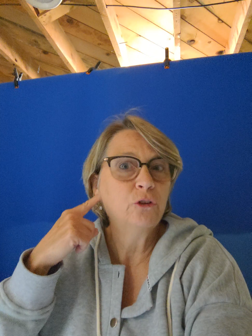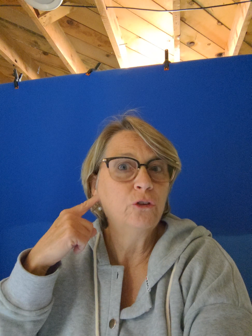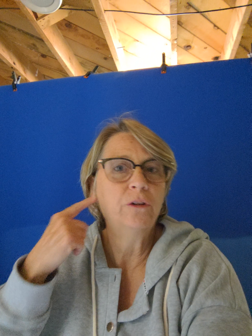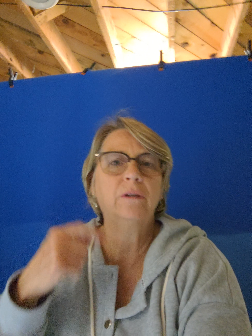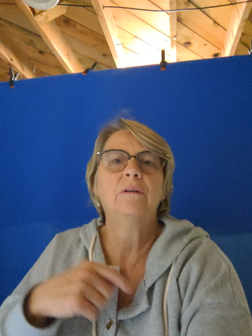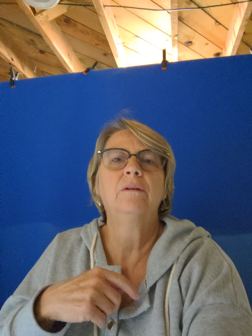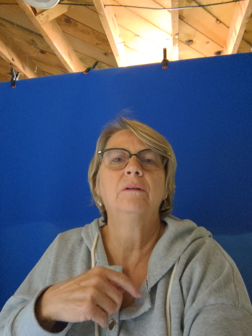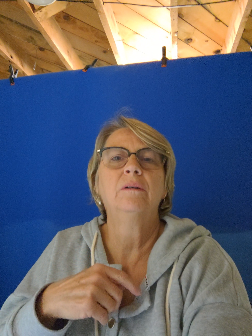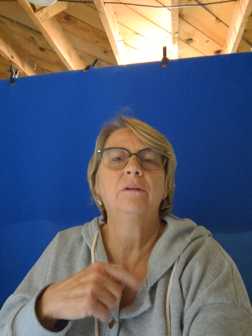hear